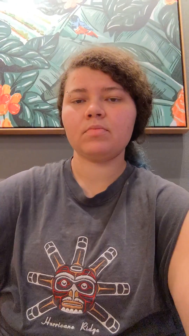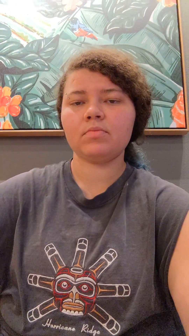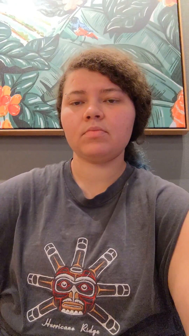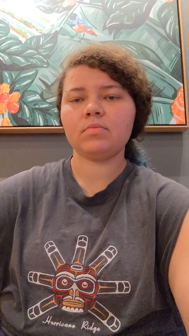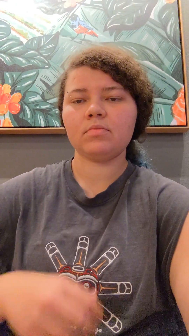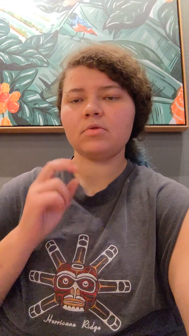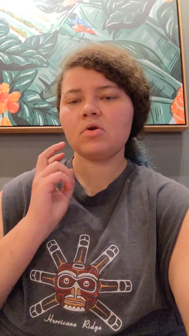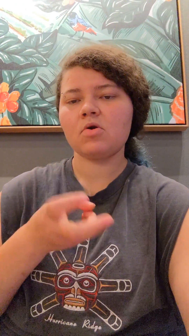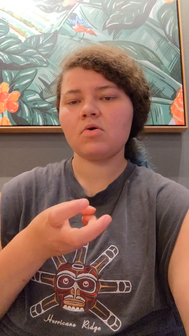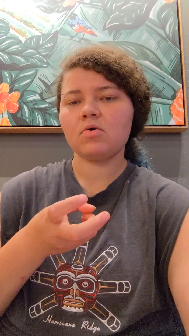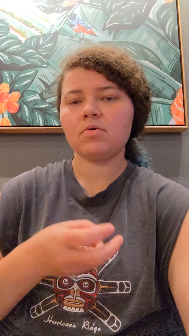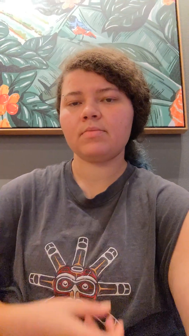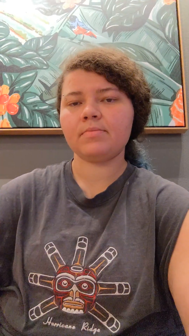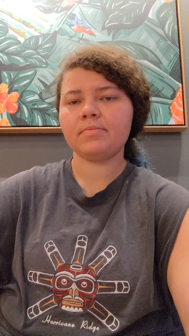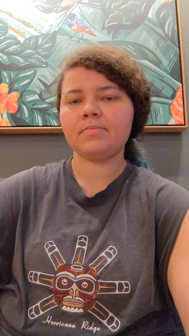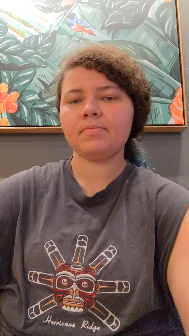hard